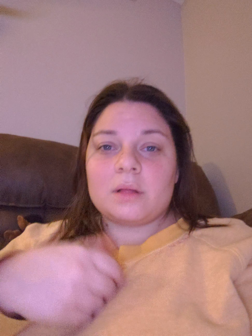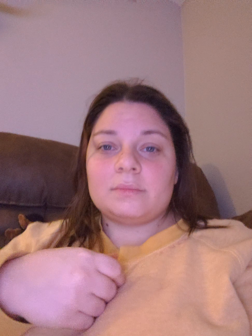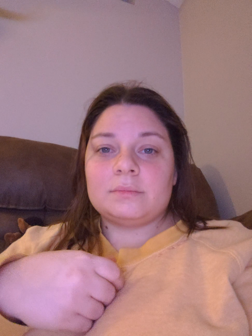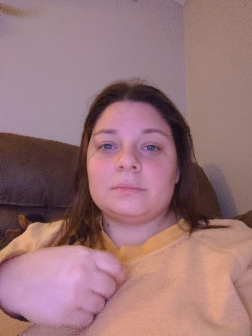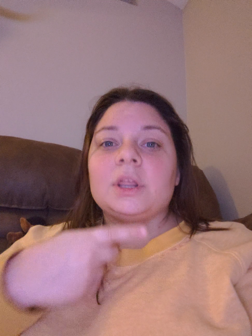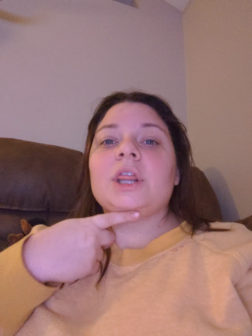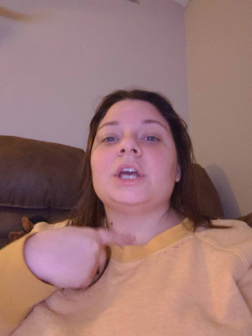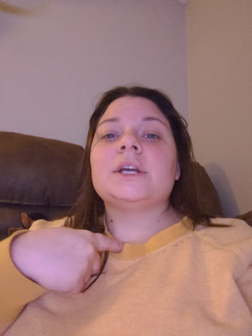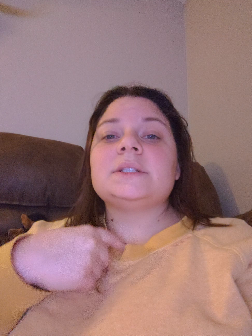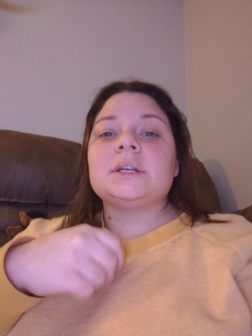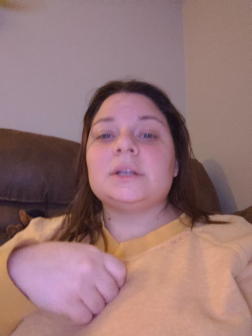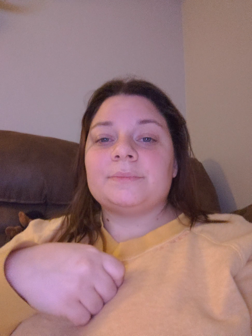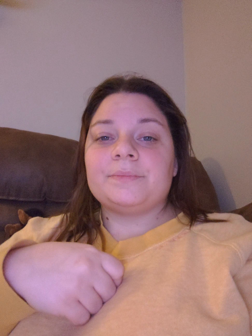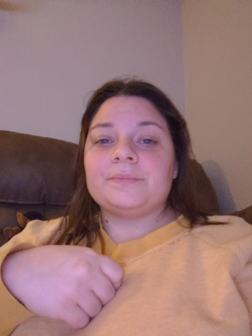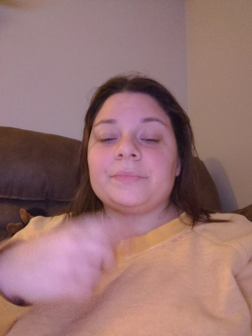thirsty